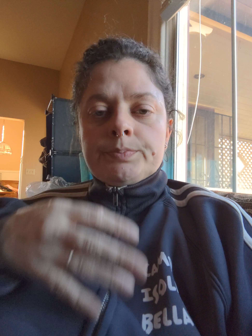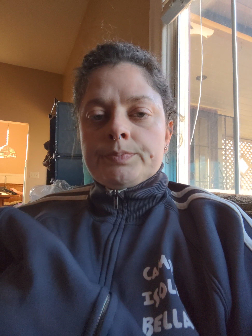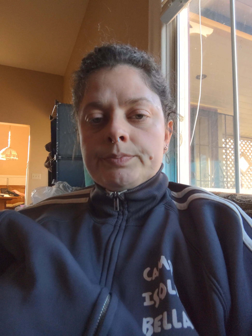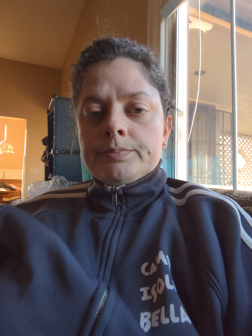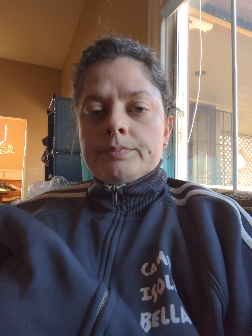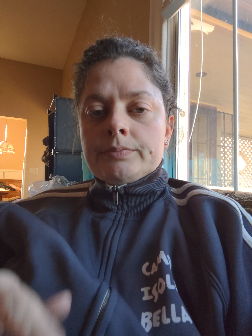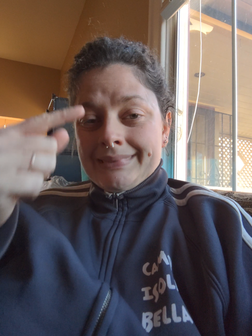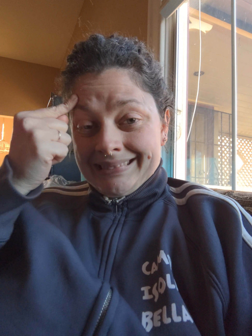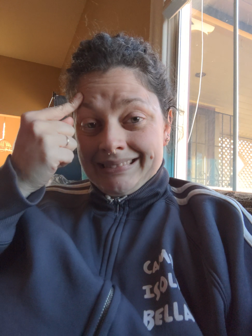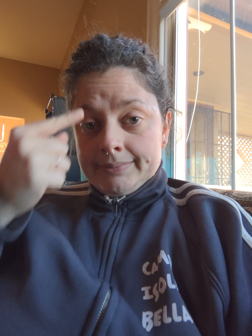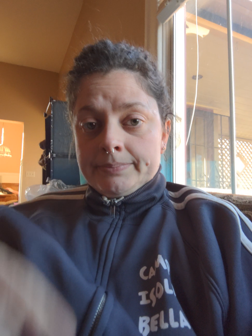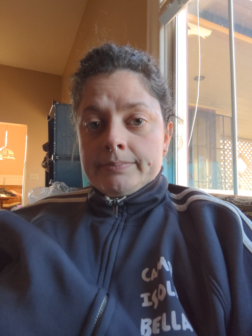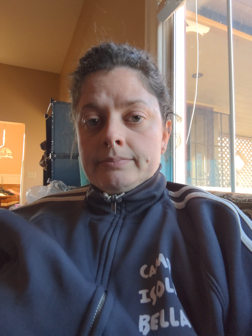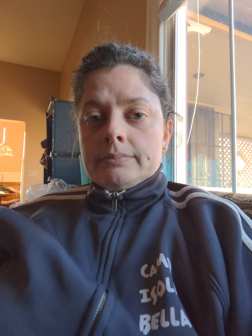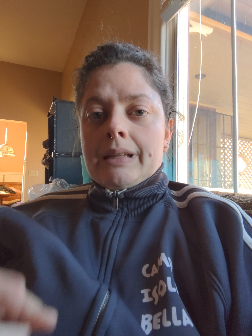think